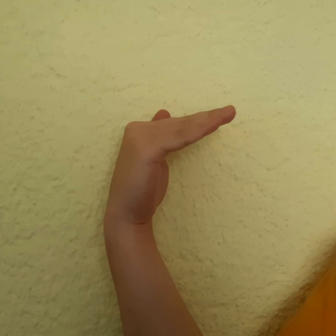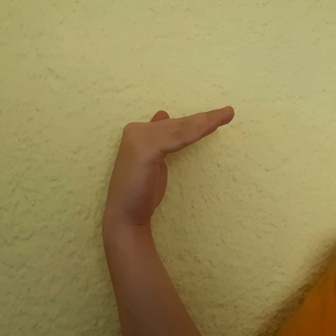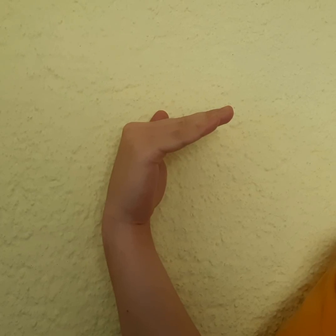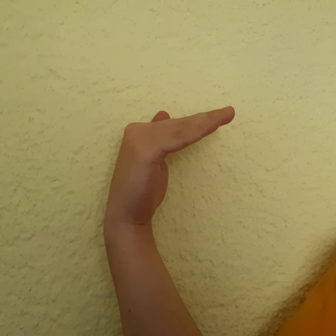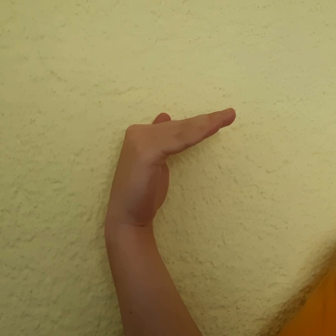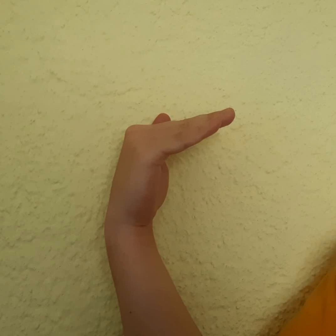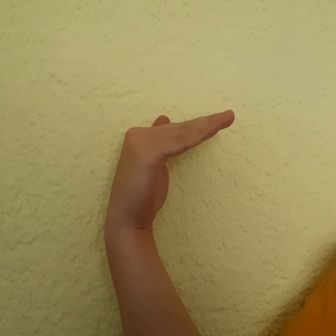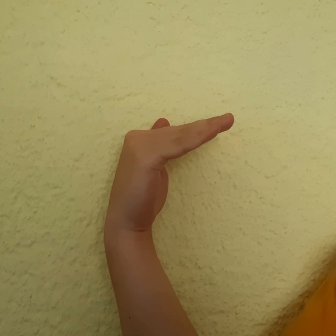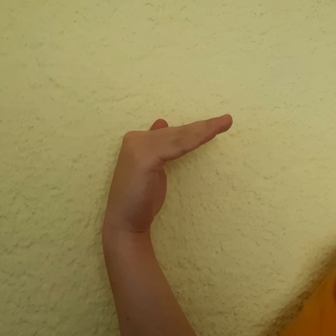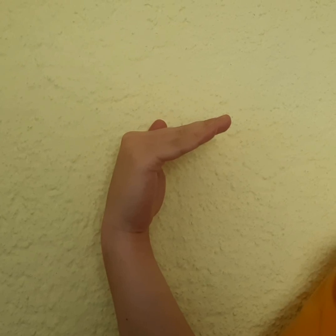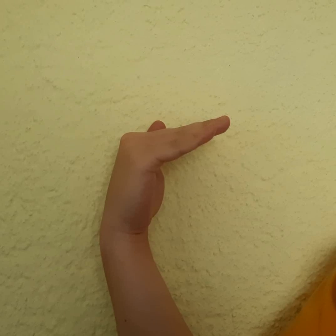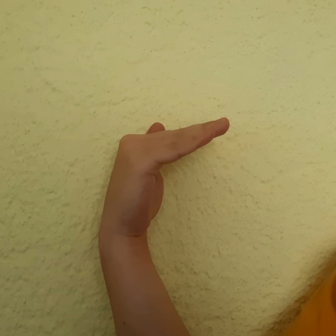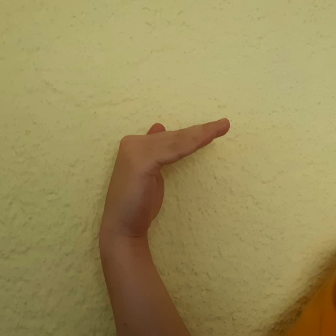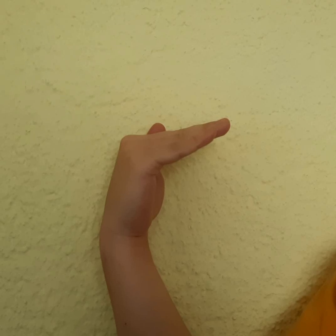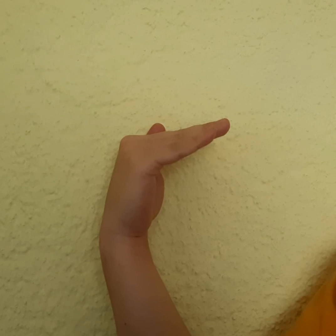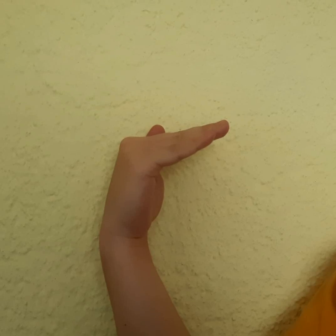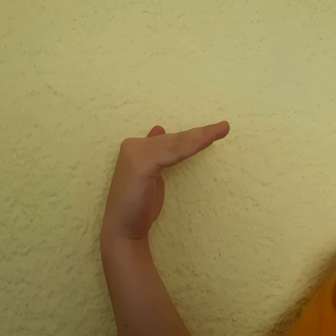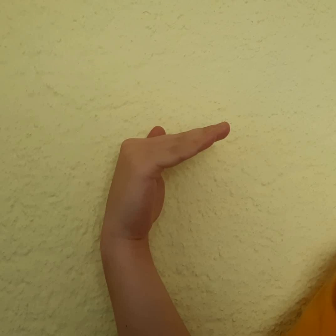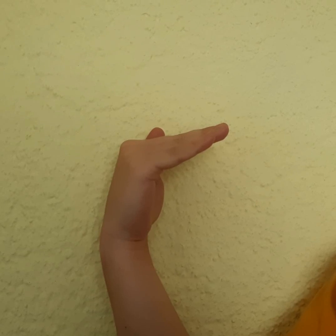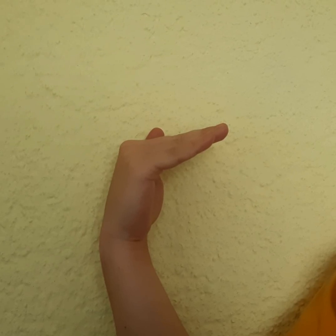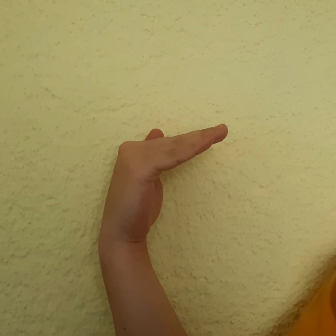Ф